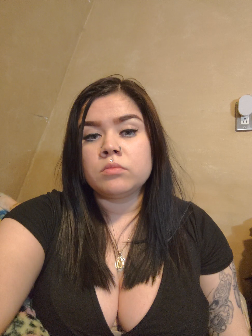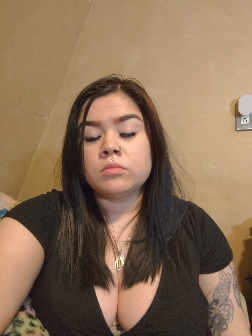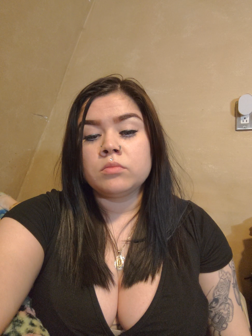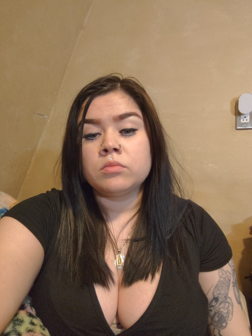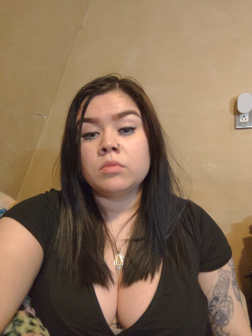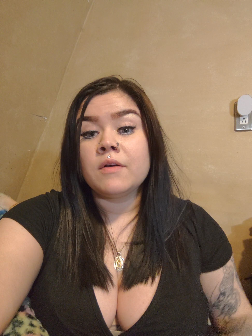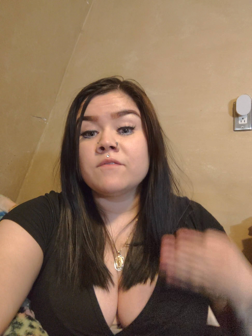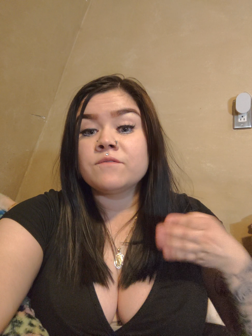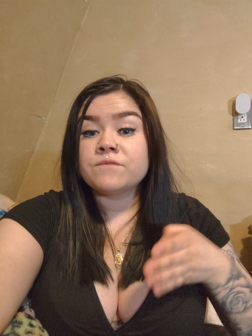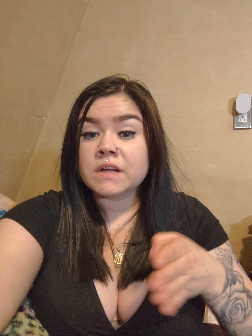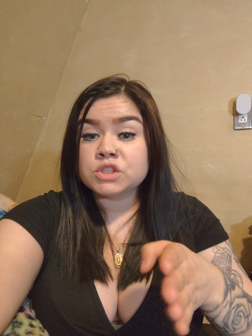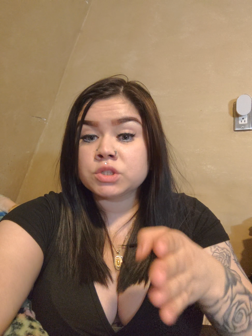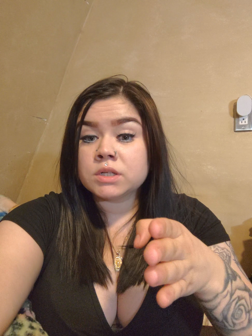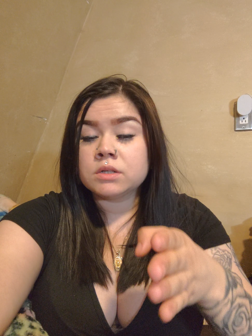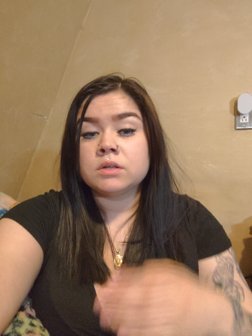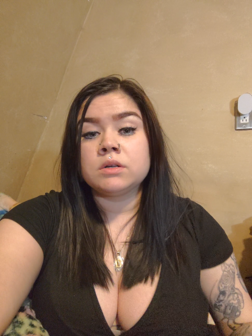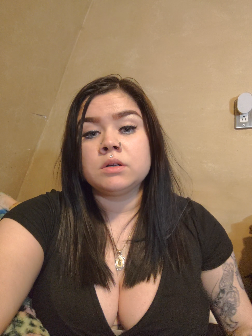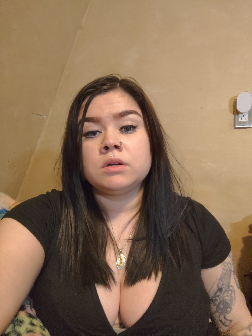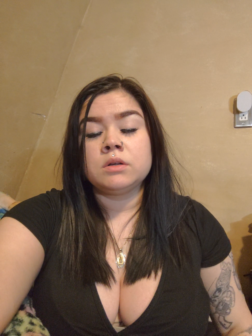fish